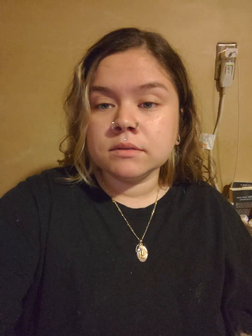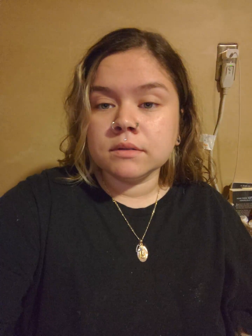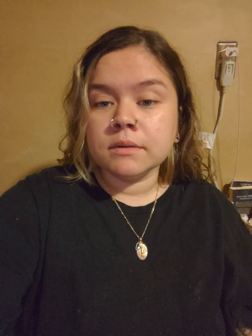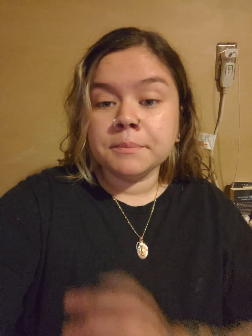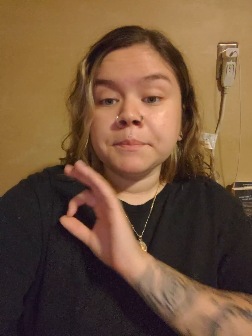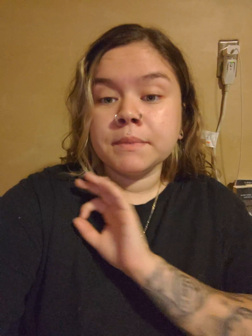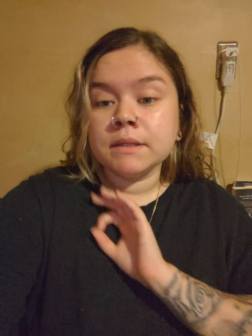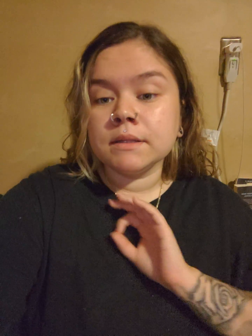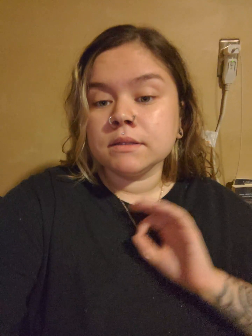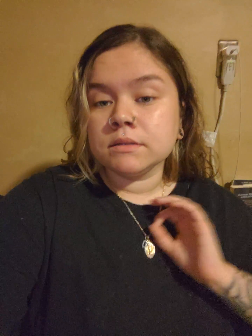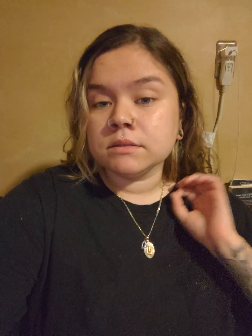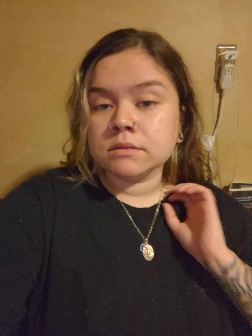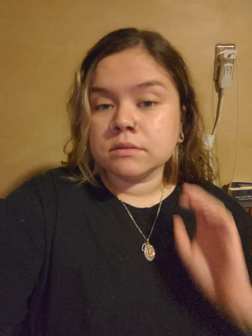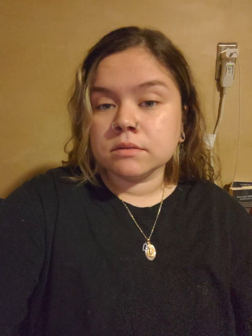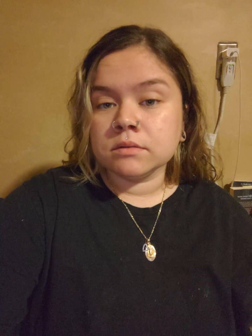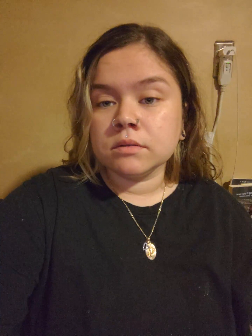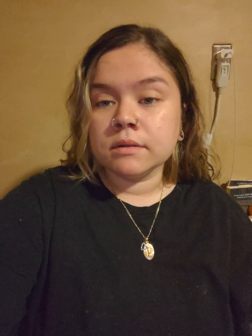beads